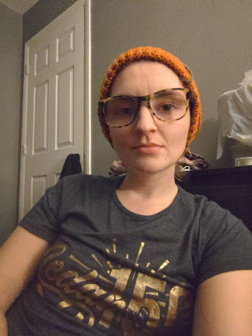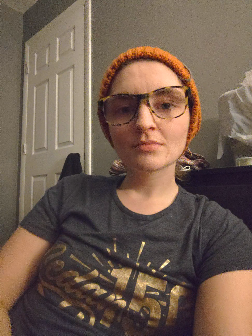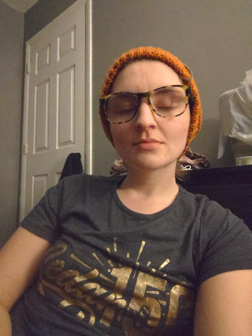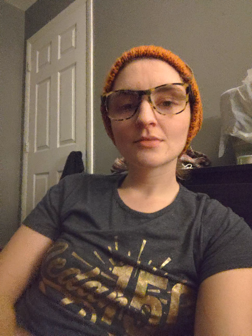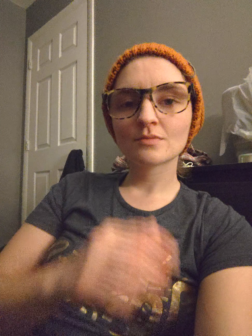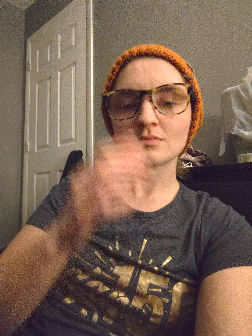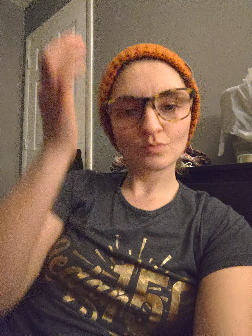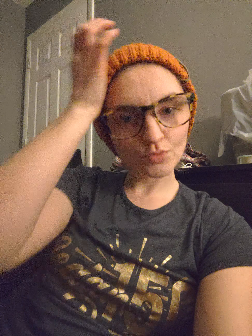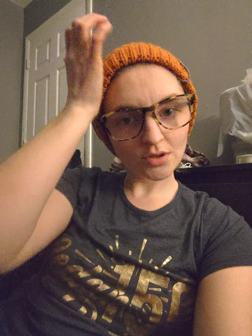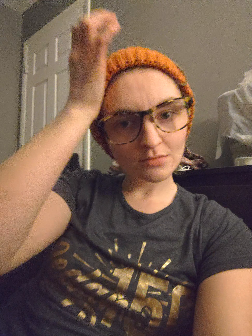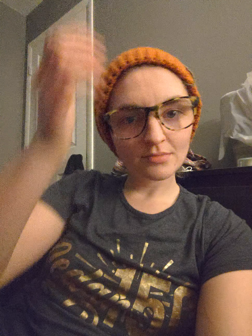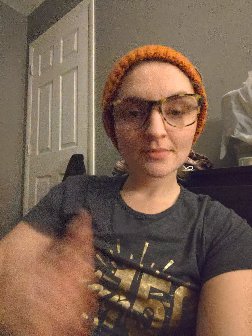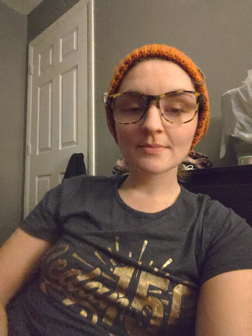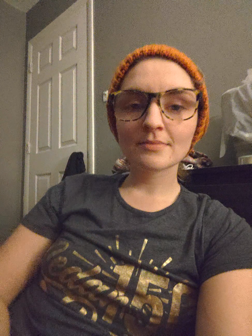garbage